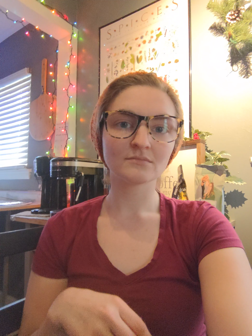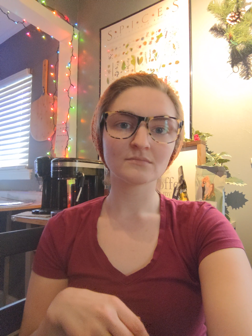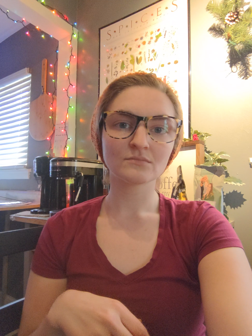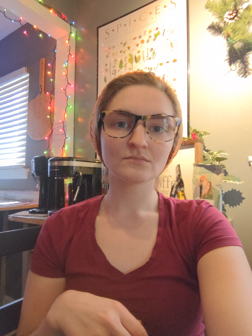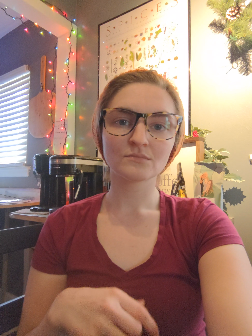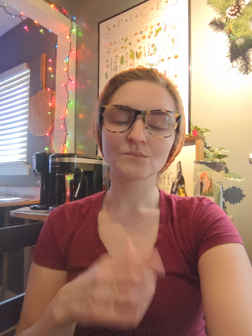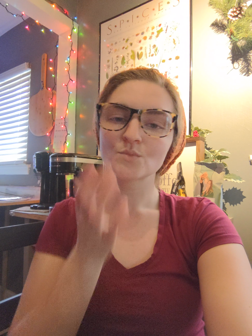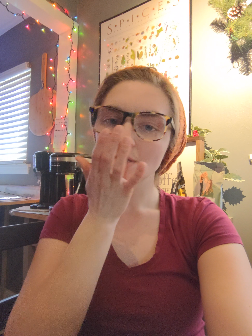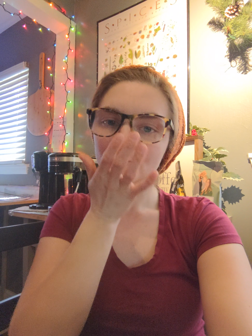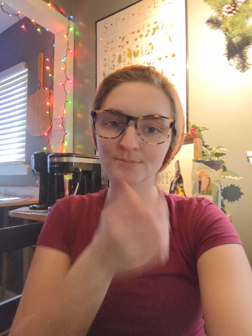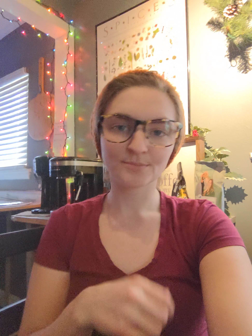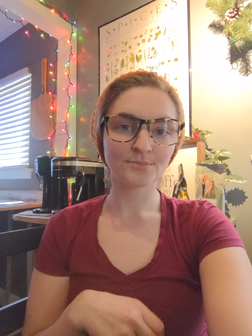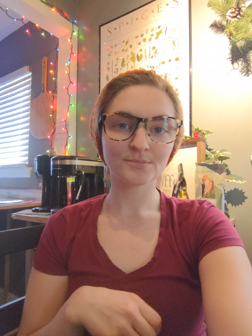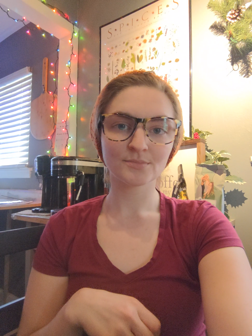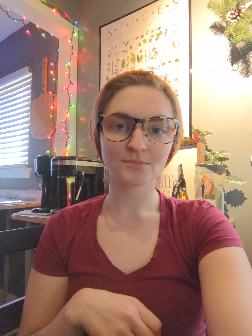garbage